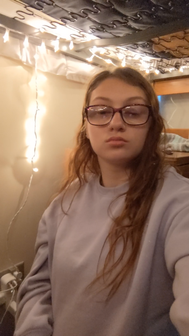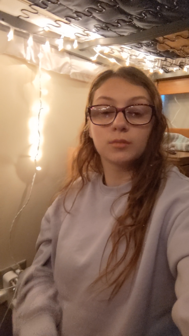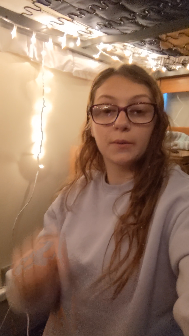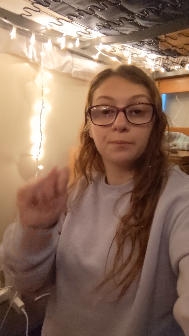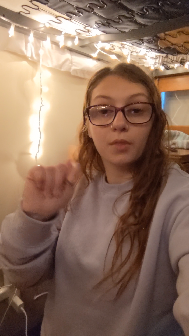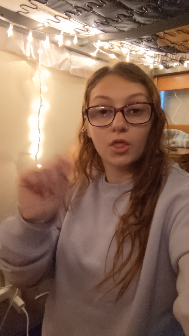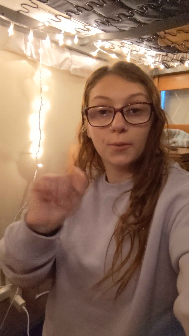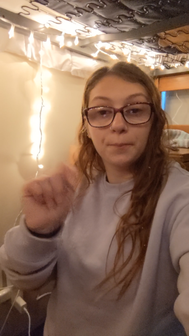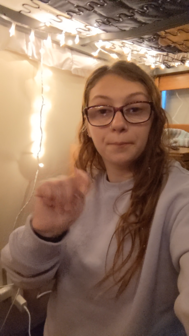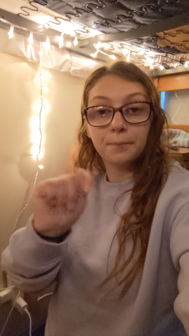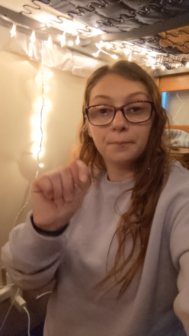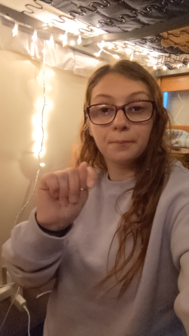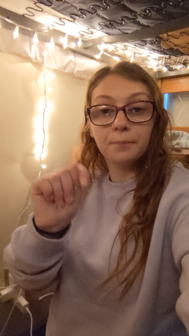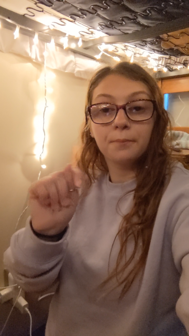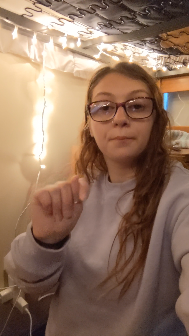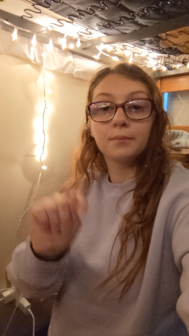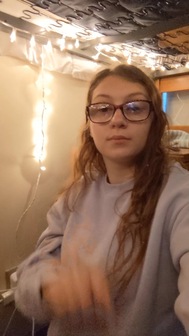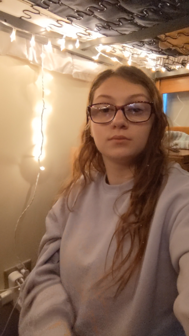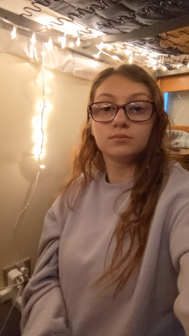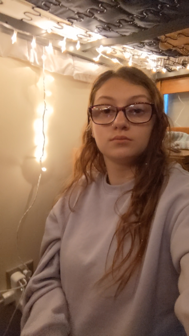bathroom